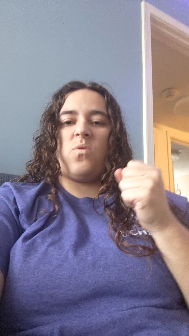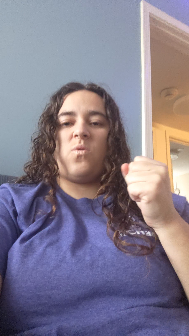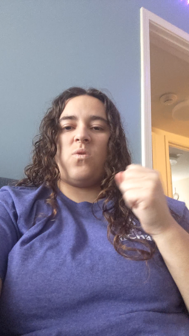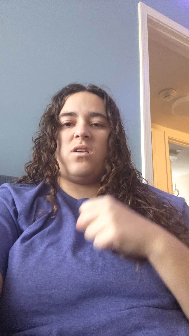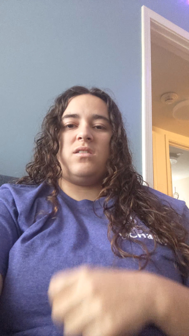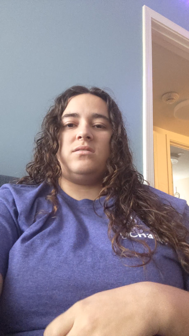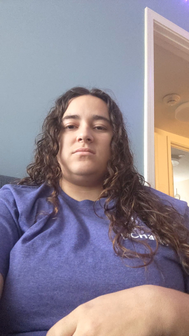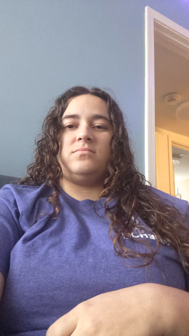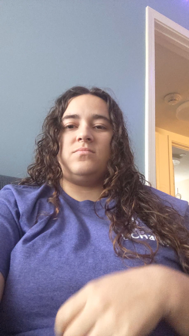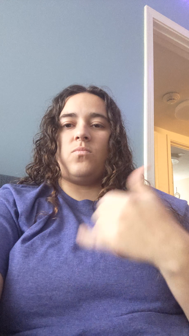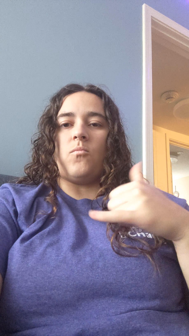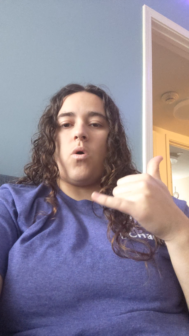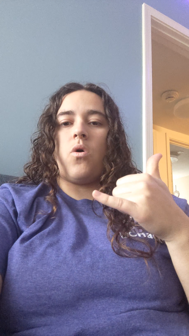party